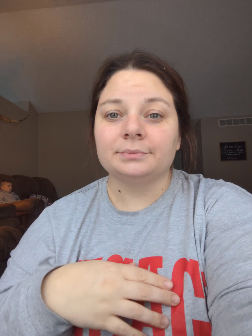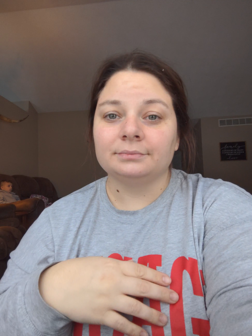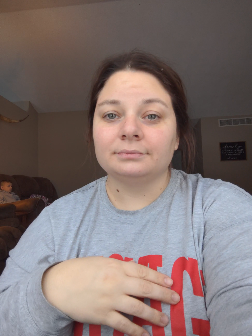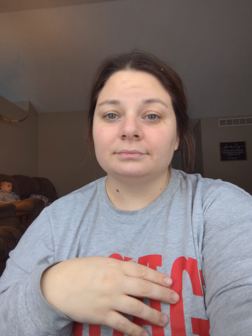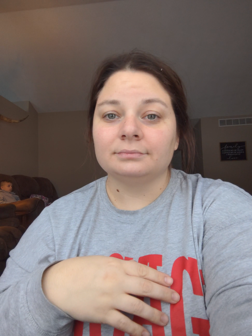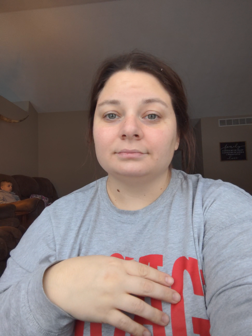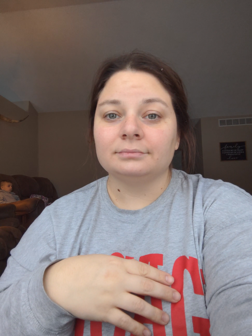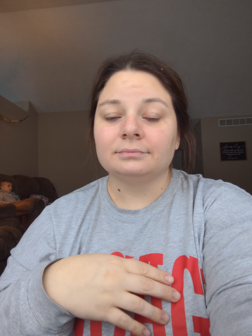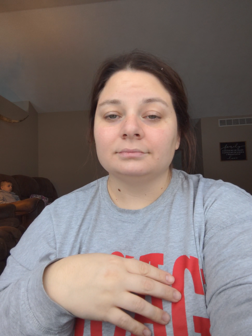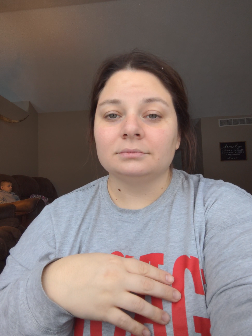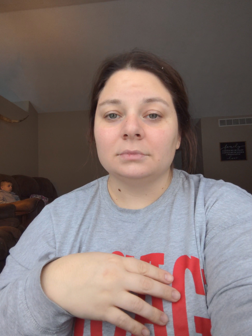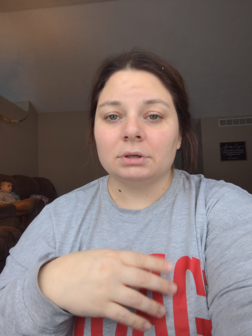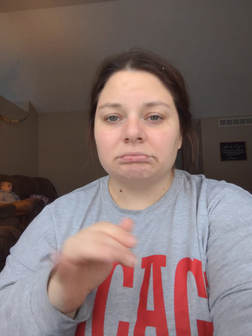hen